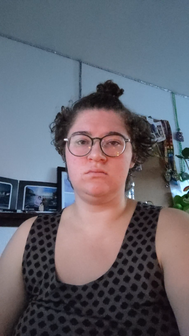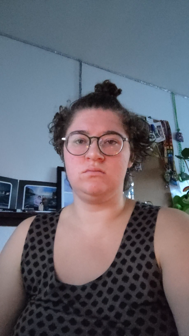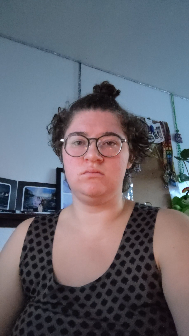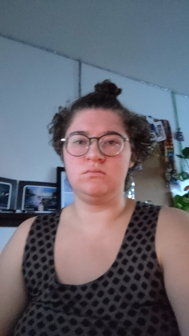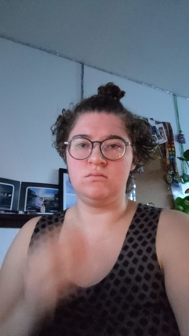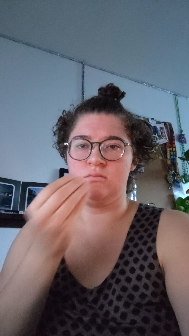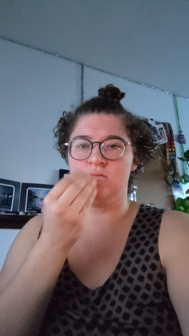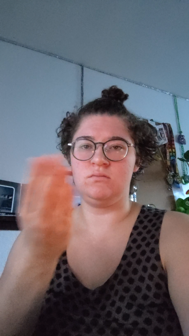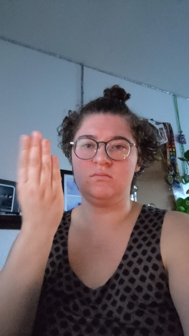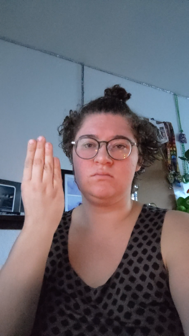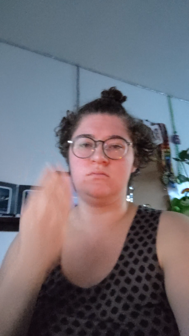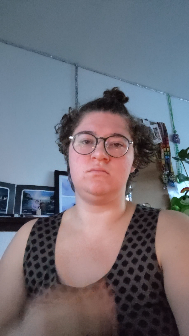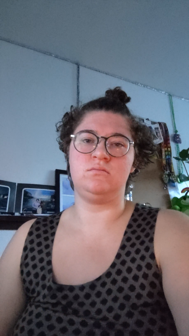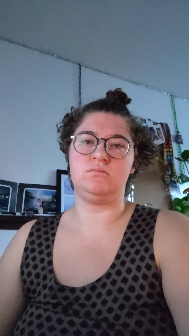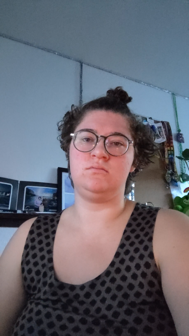breakfast